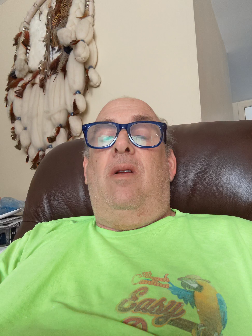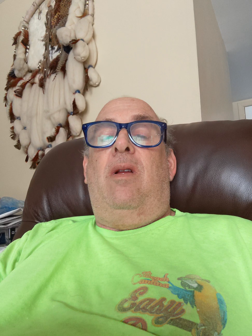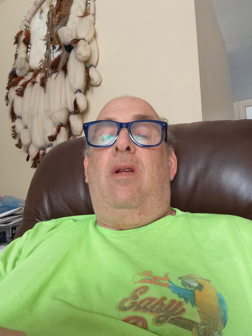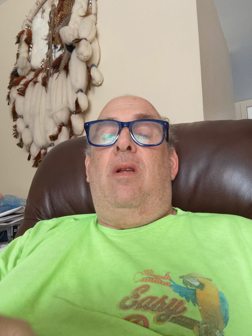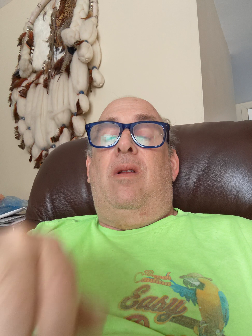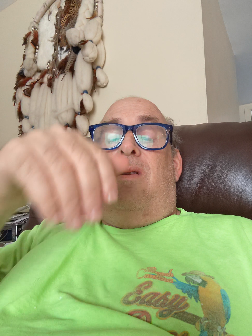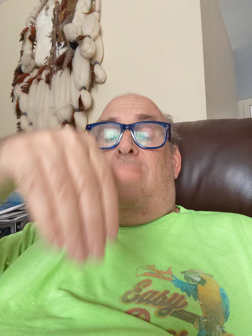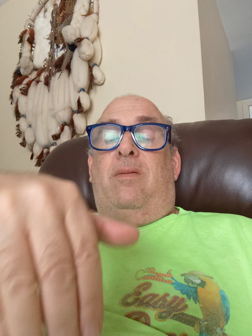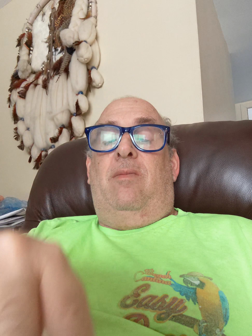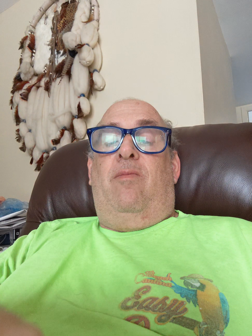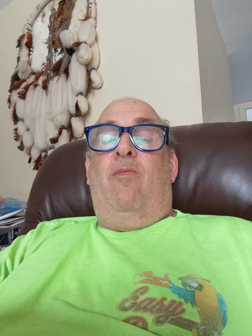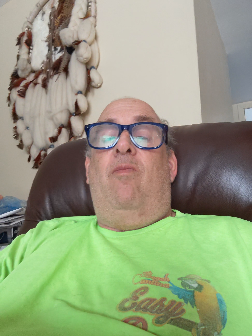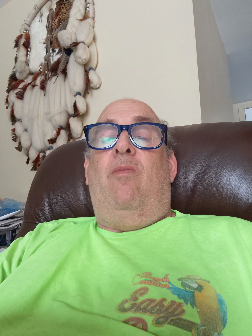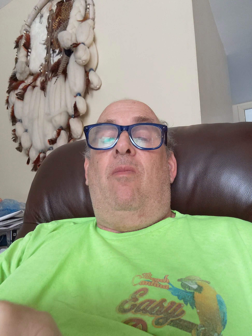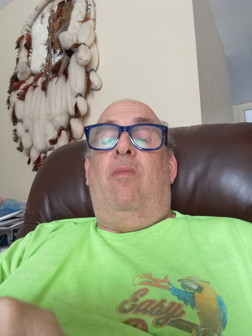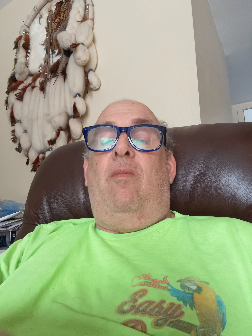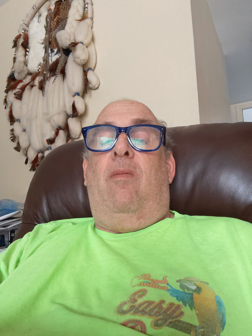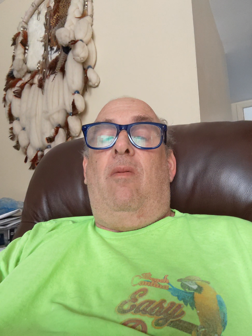night